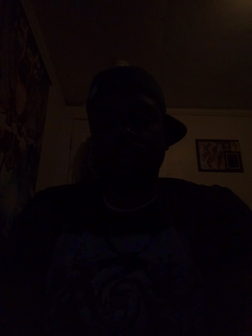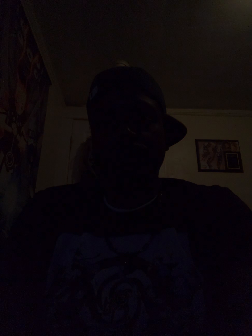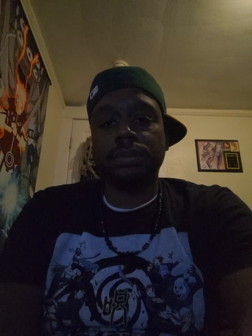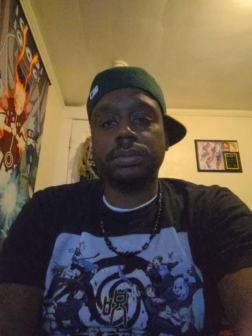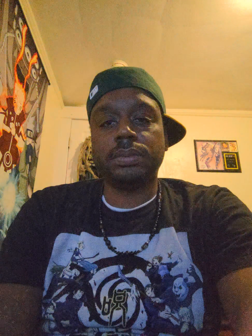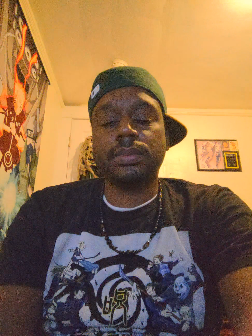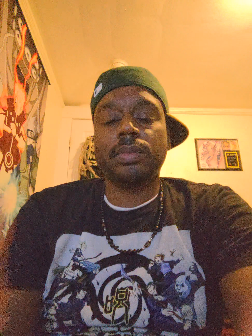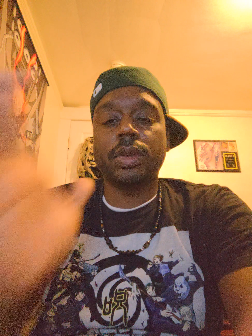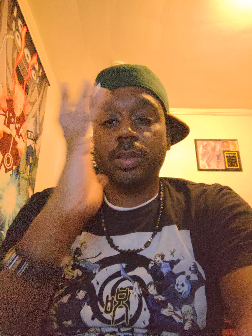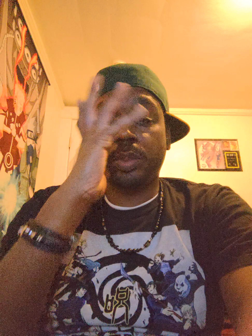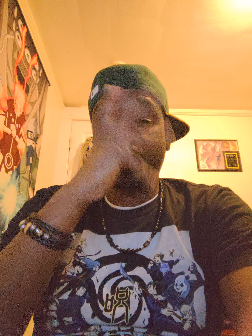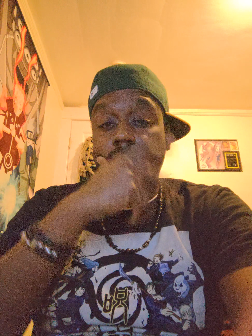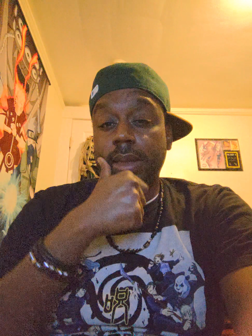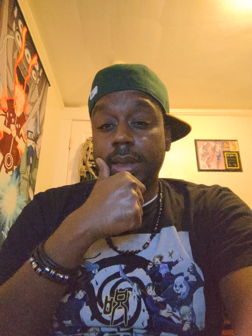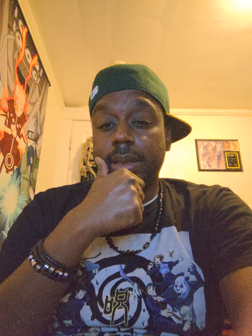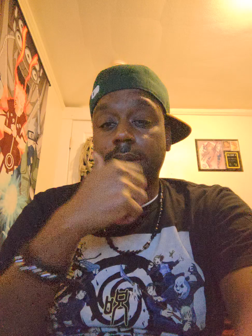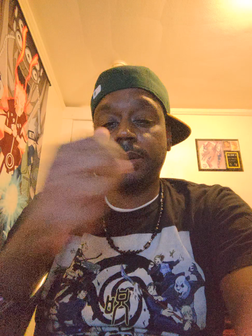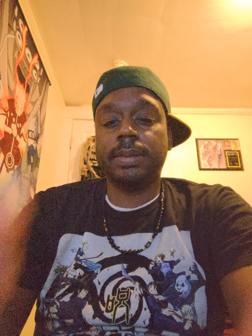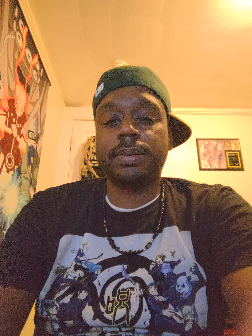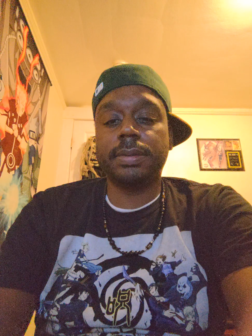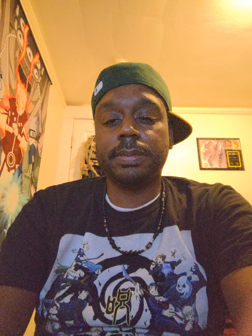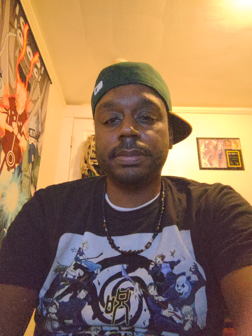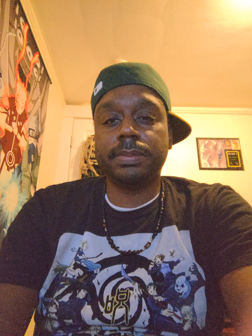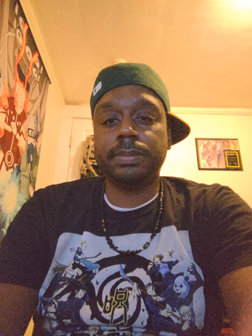pretty